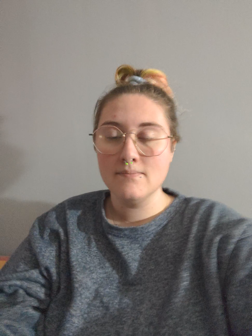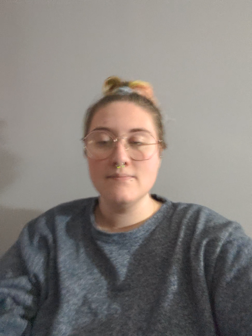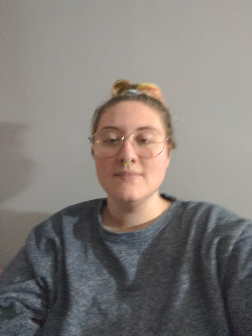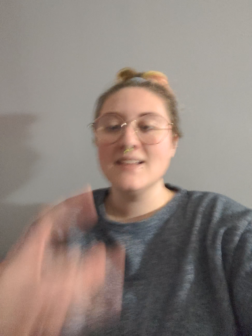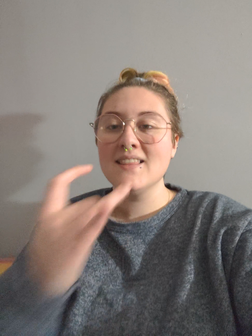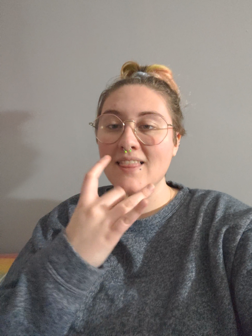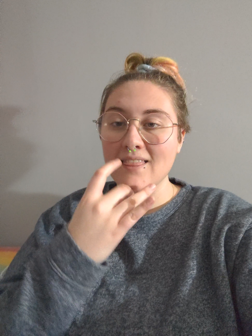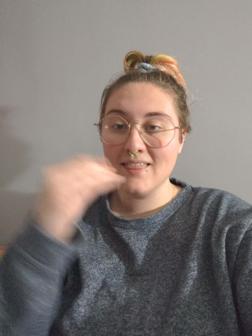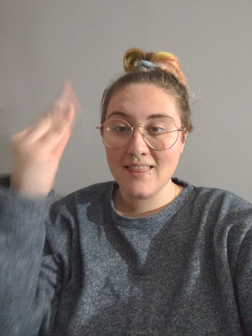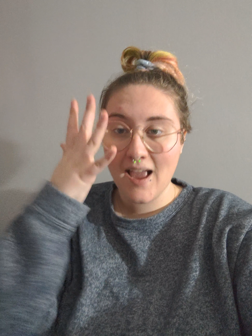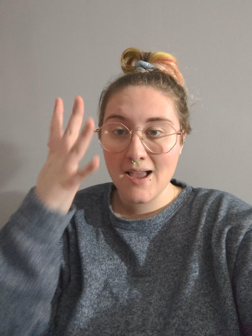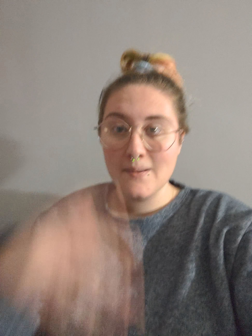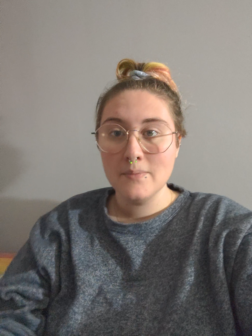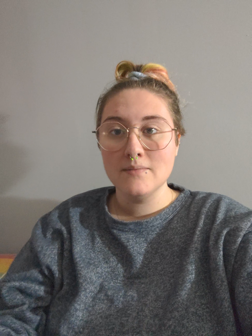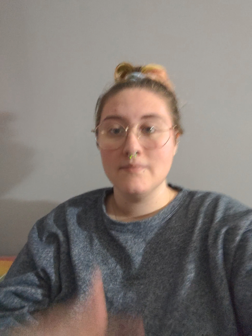lamp